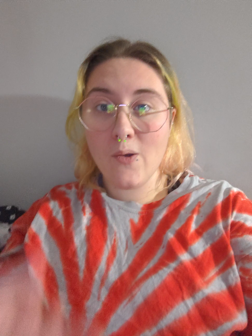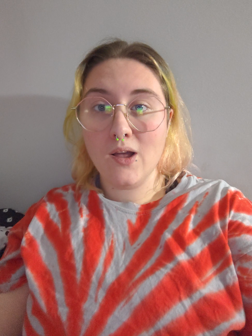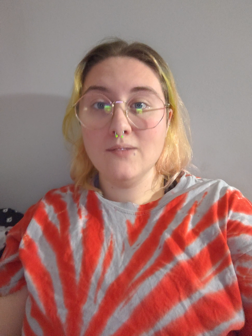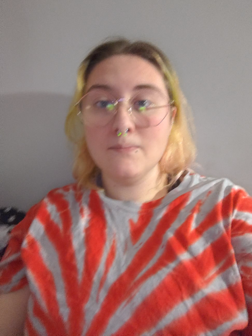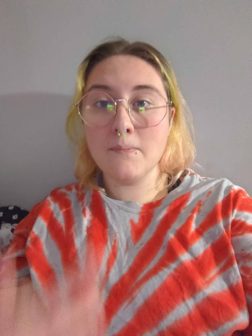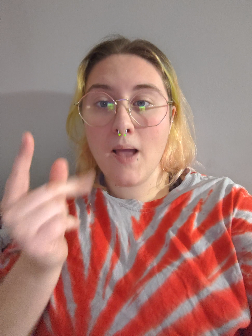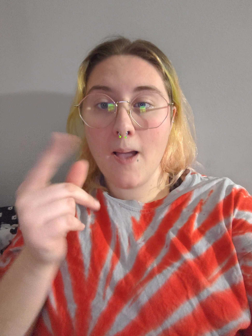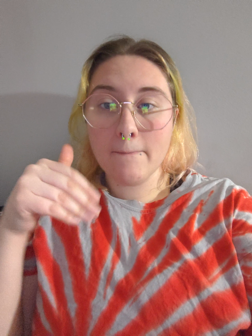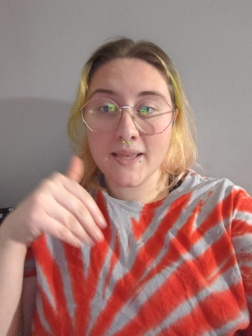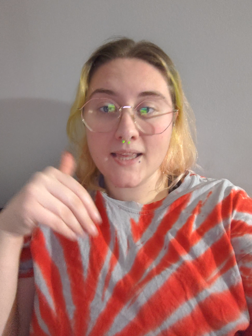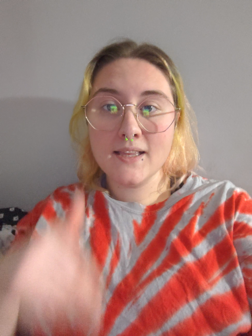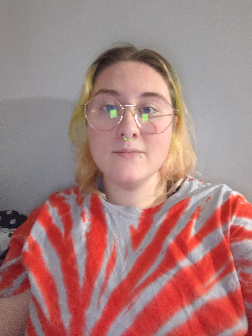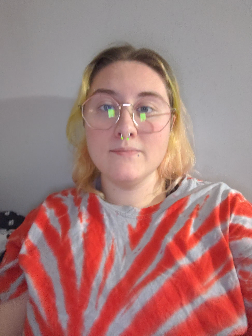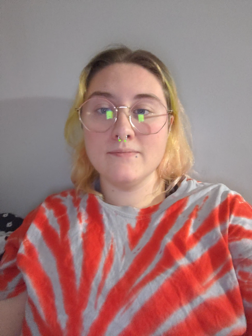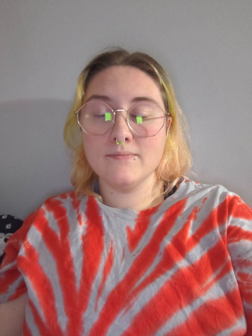puppy